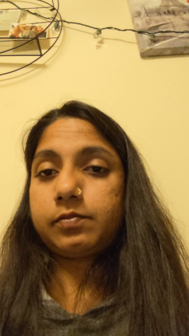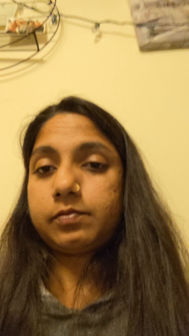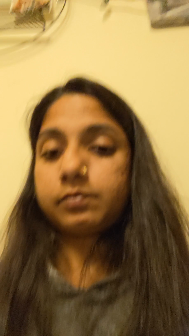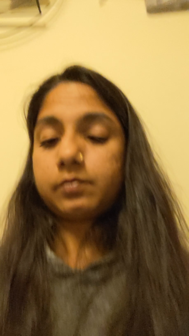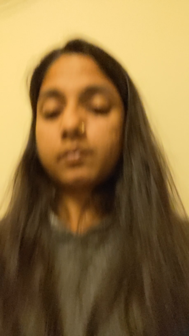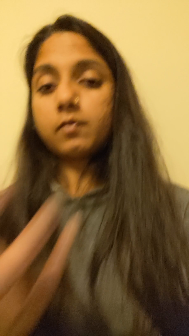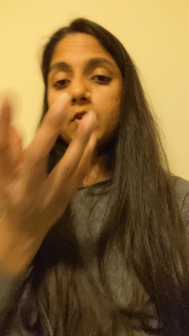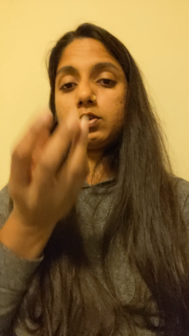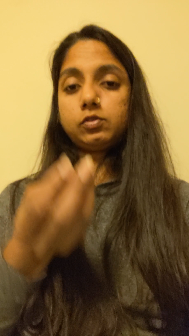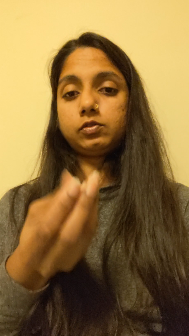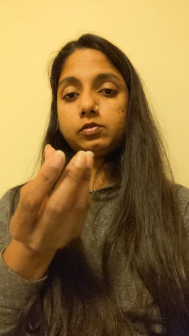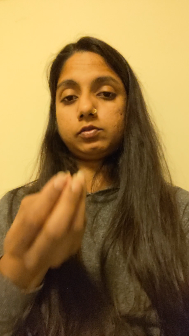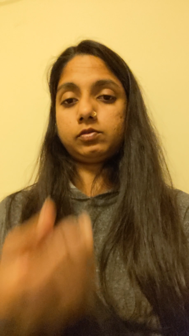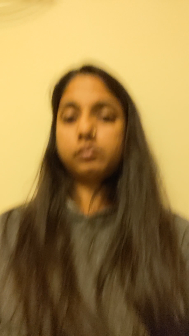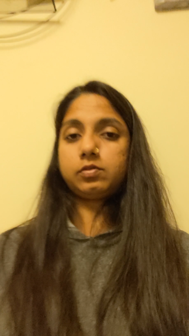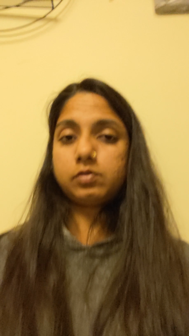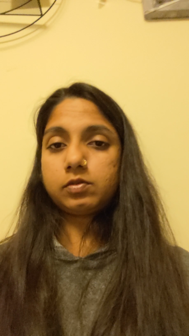gentle